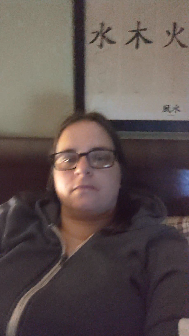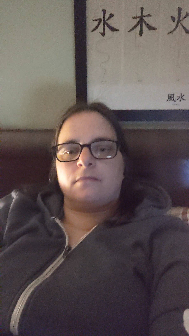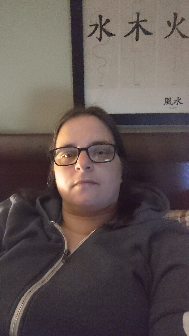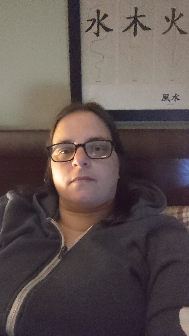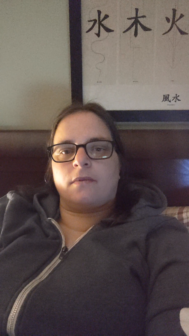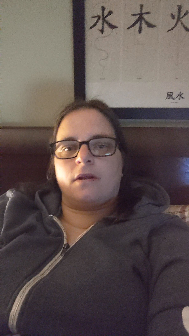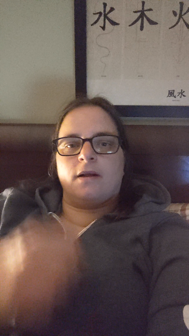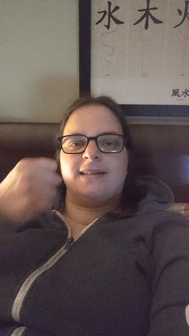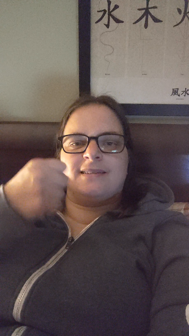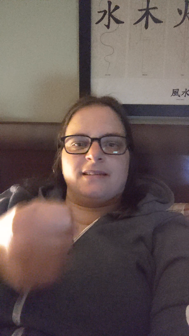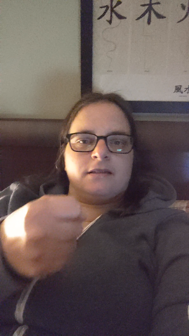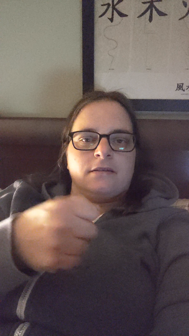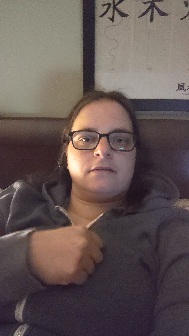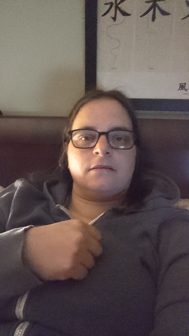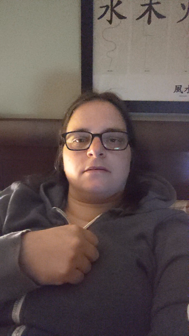hit